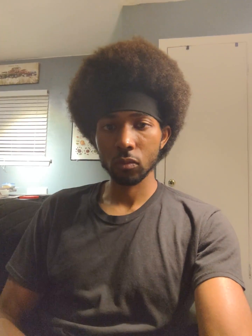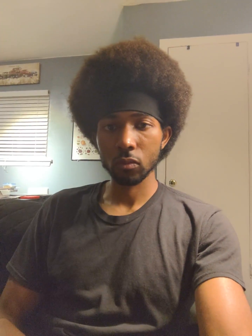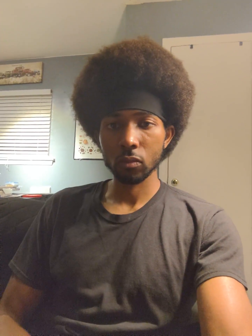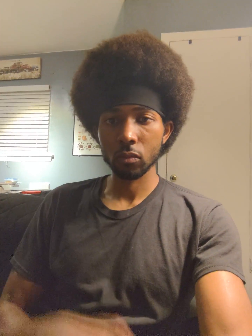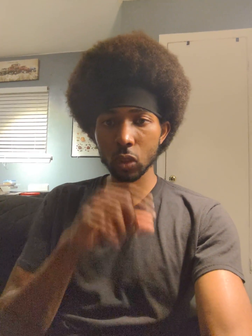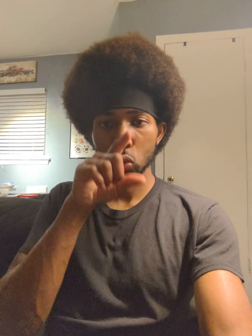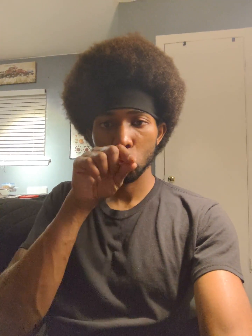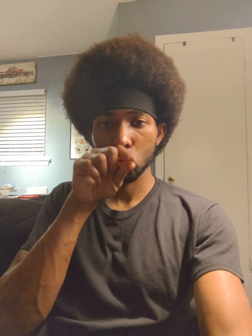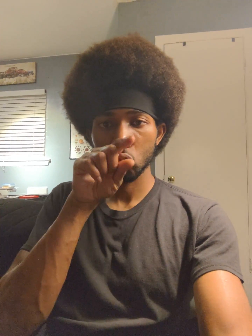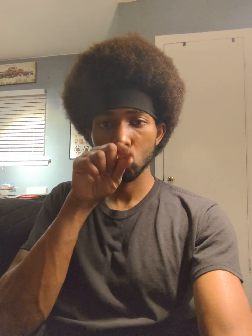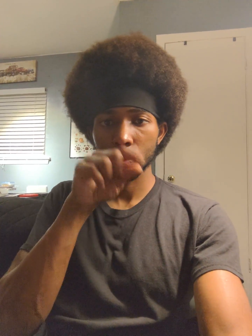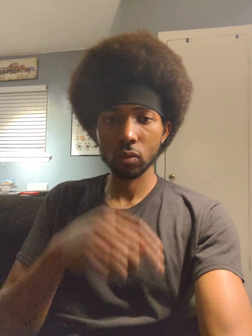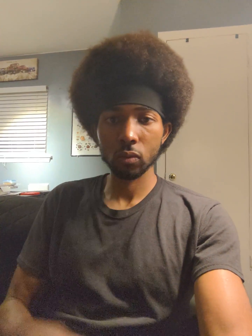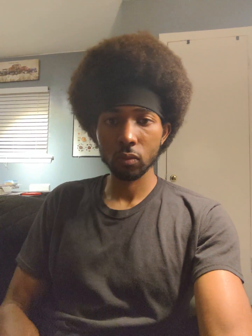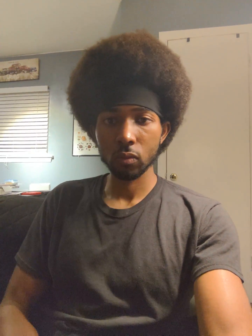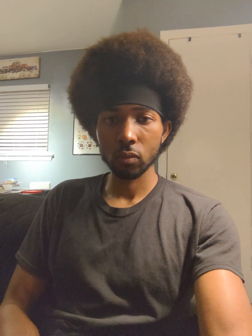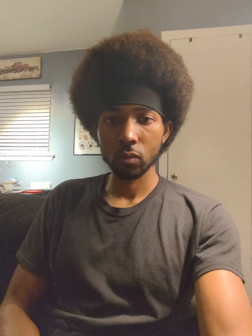chicken